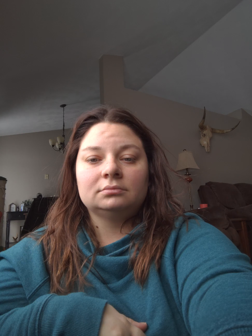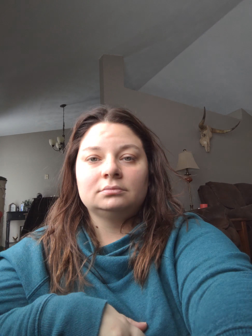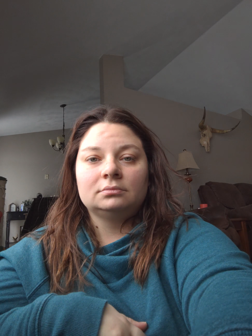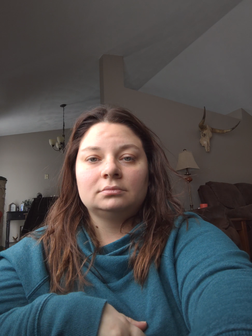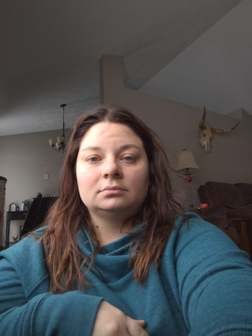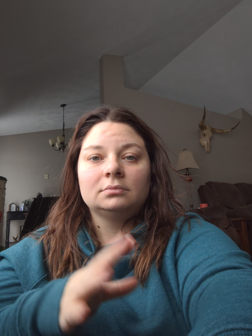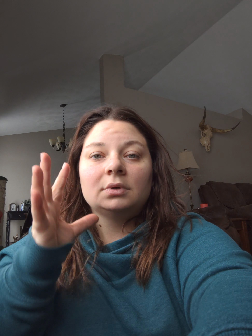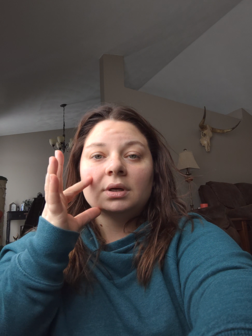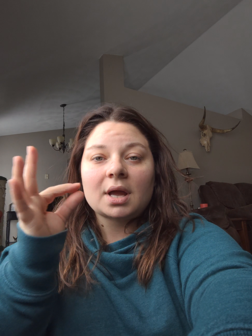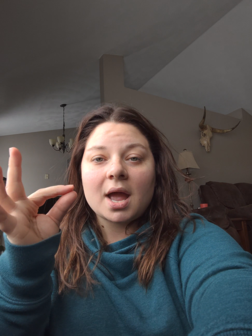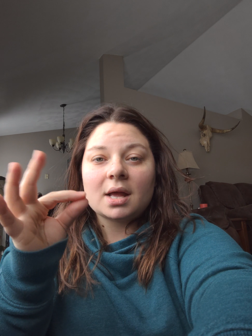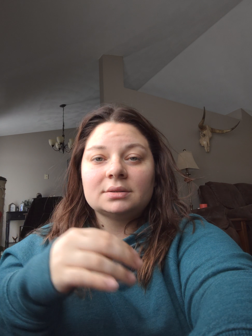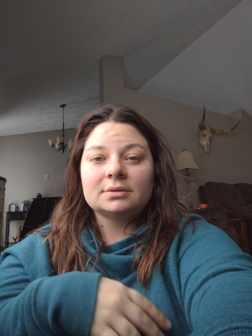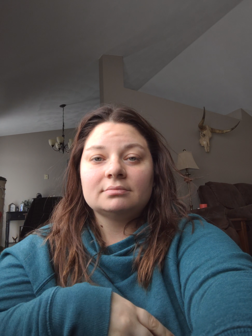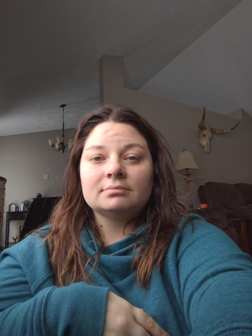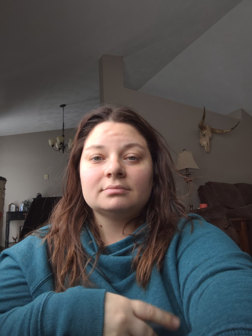cat